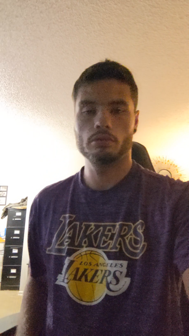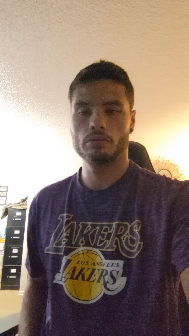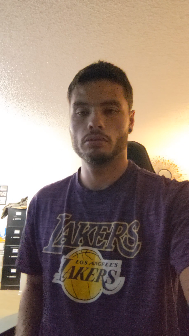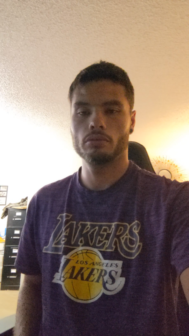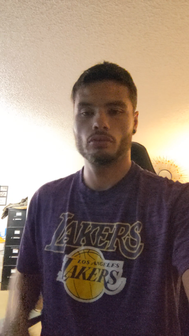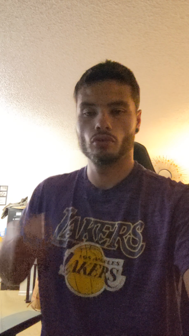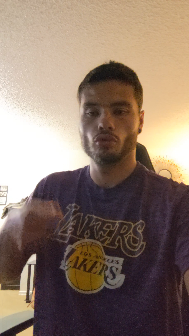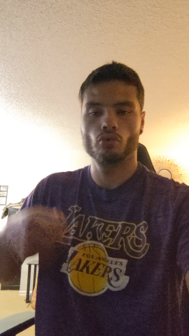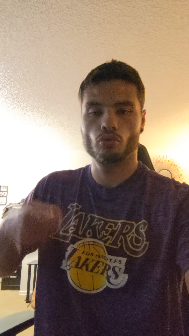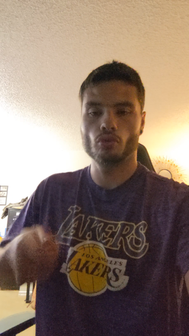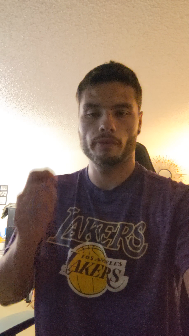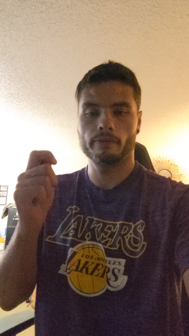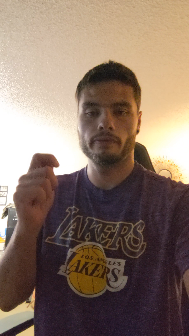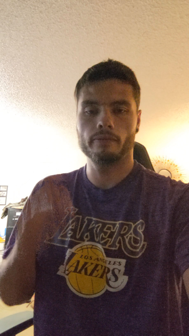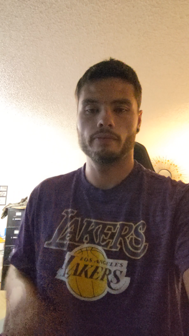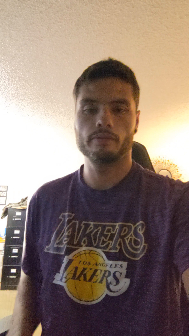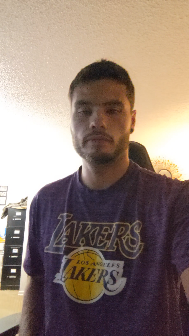shovel